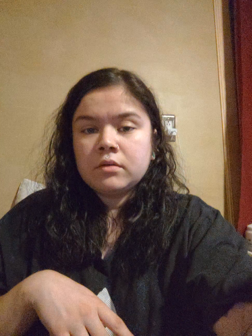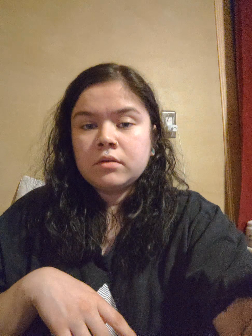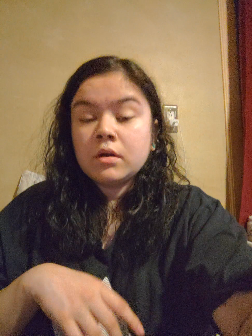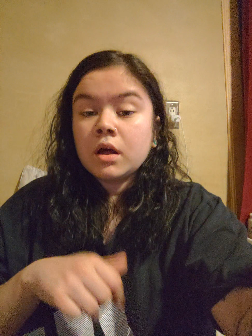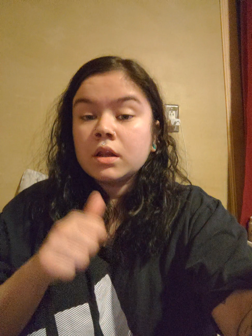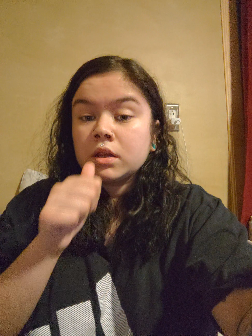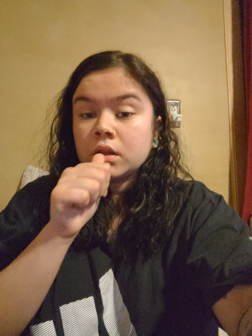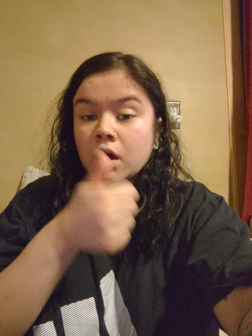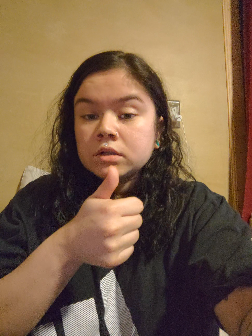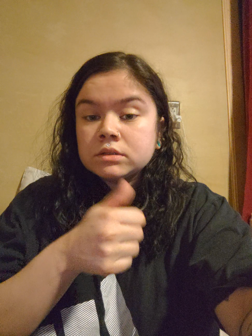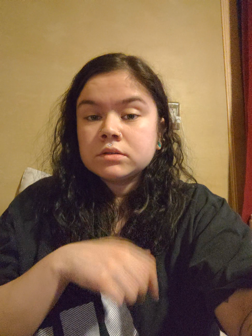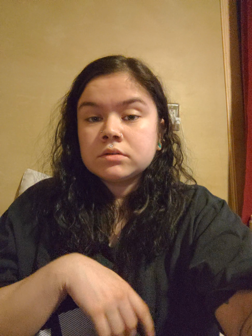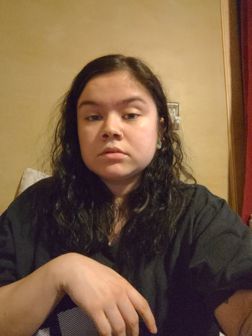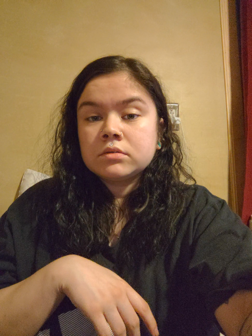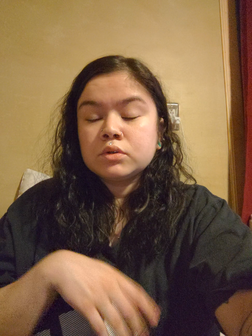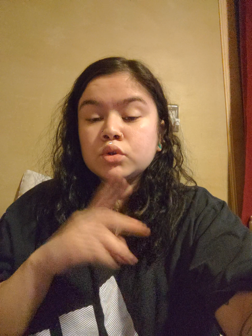nuts